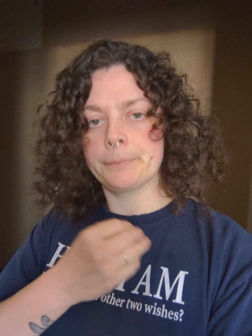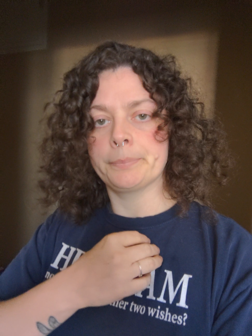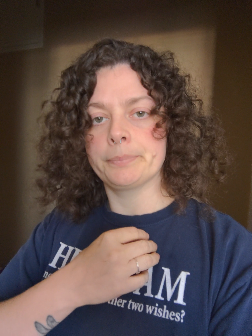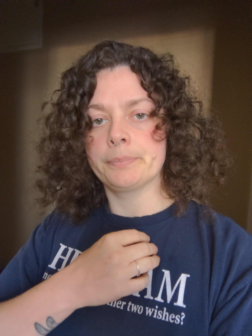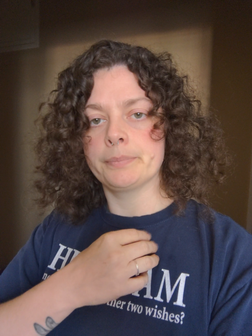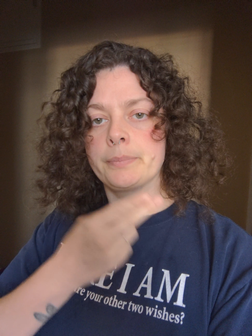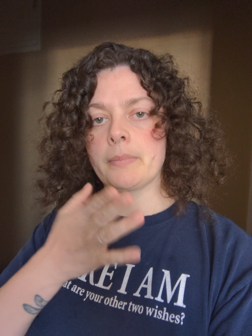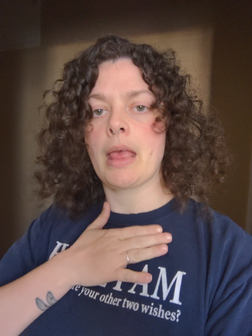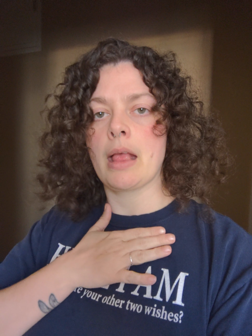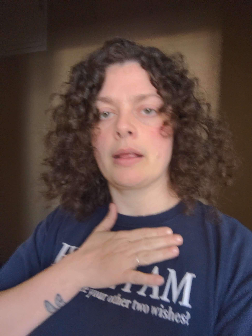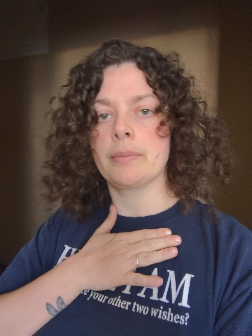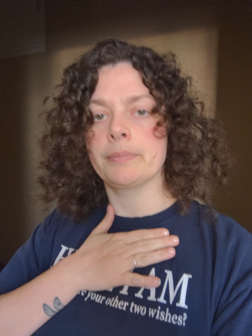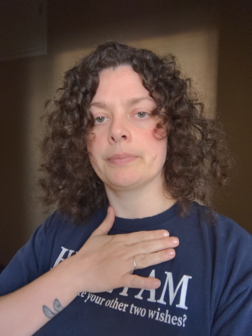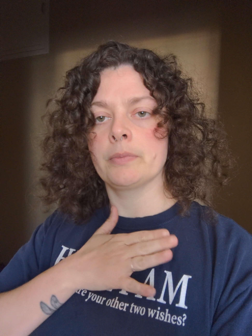my